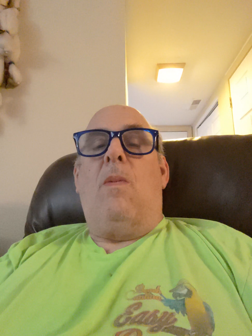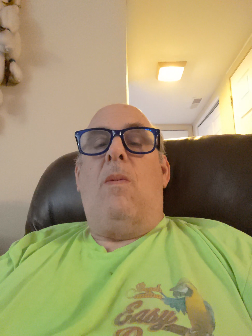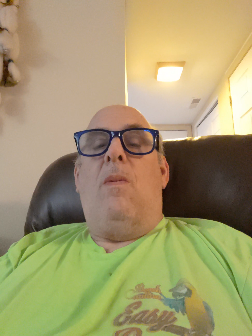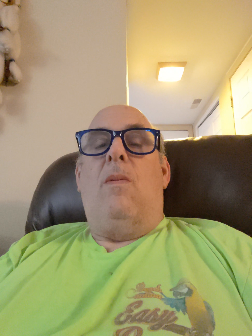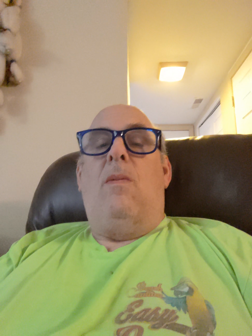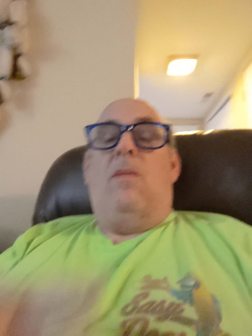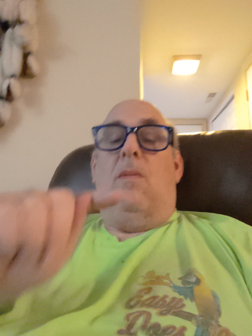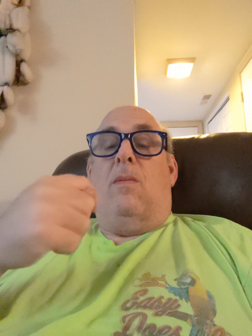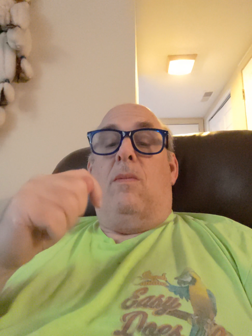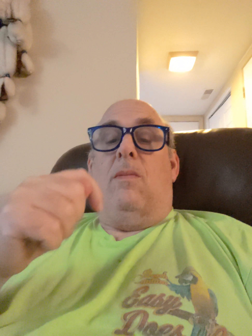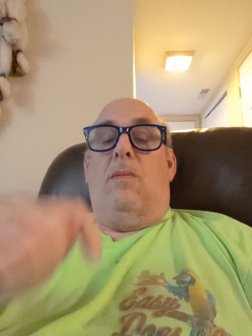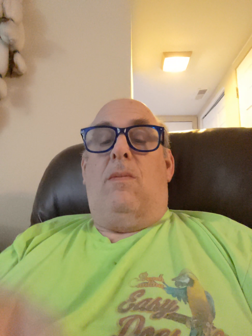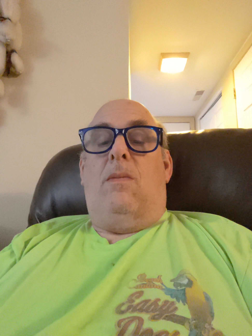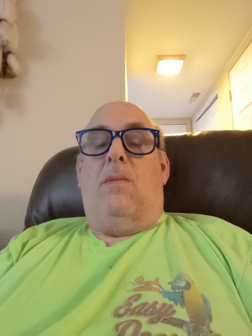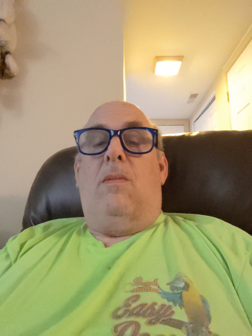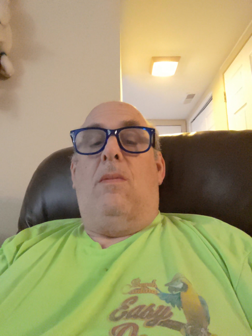toy